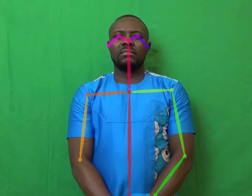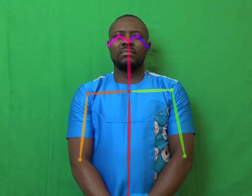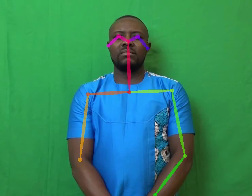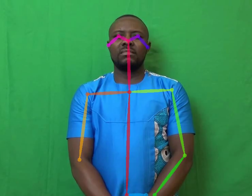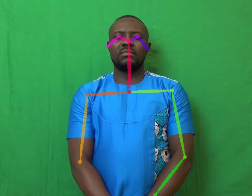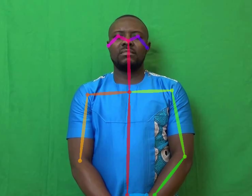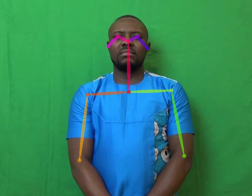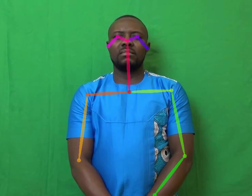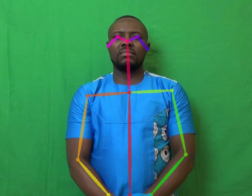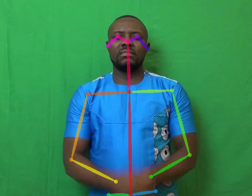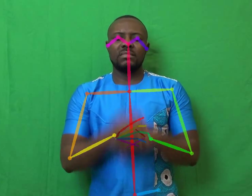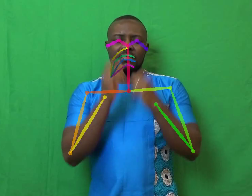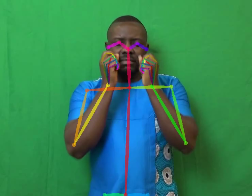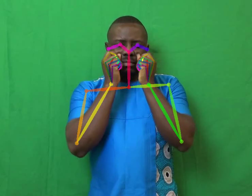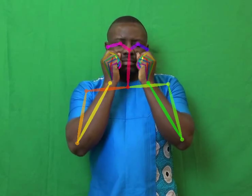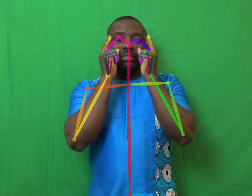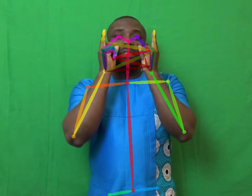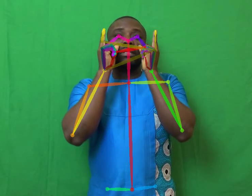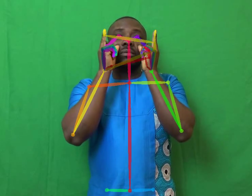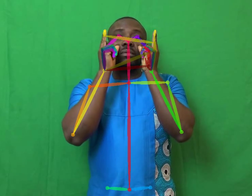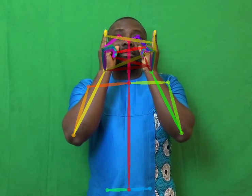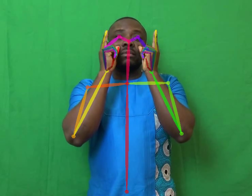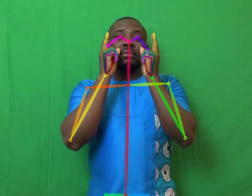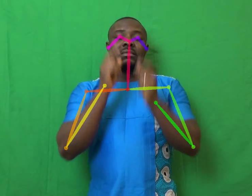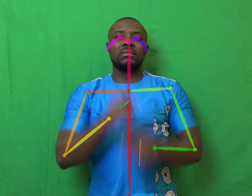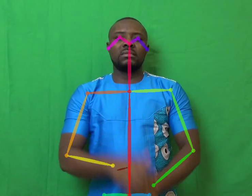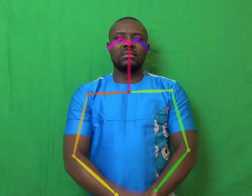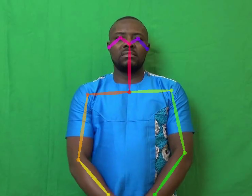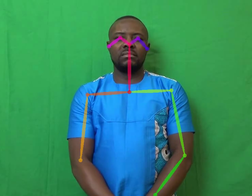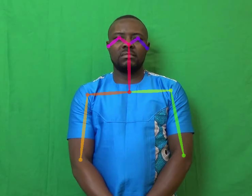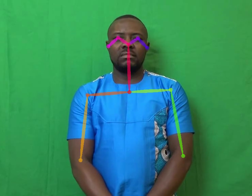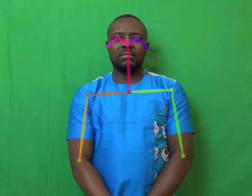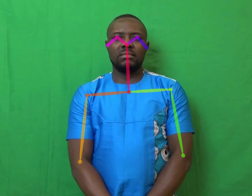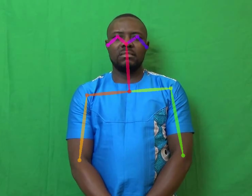surprise